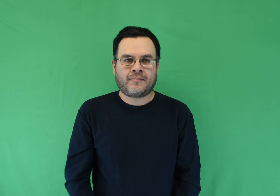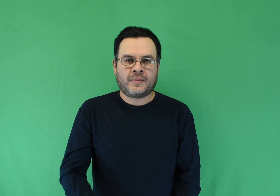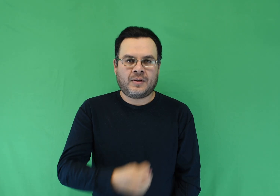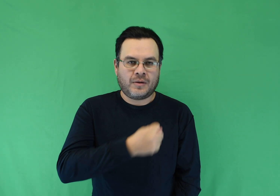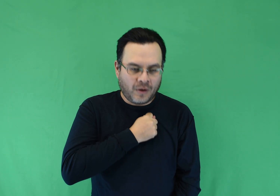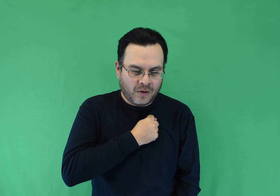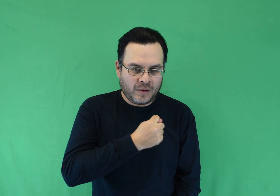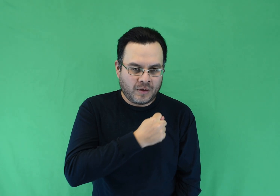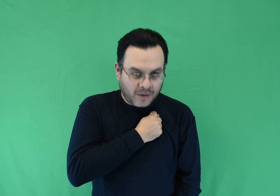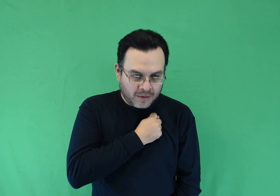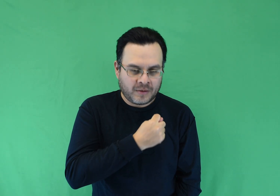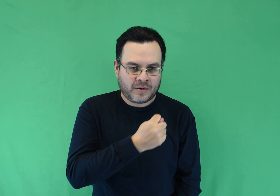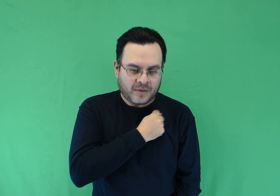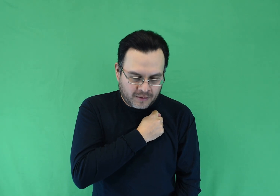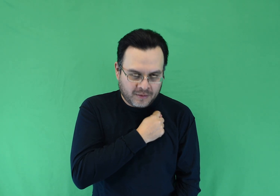tos